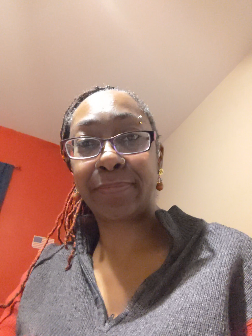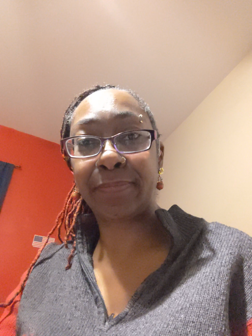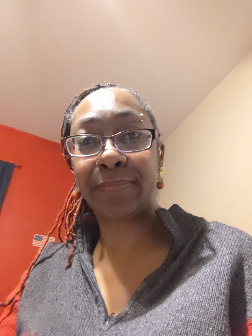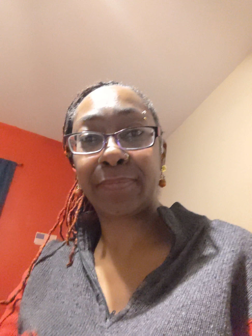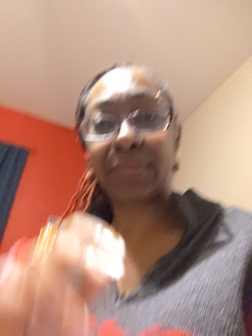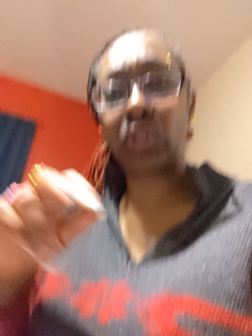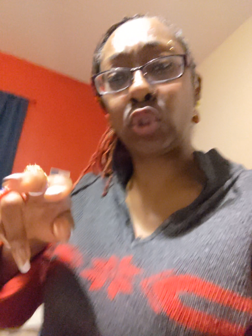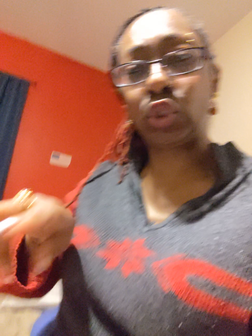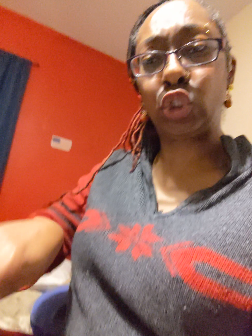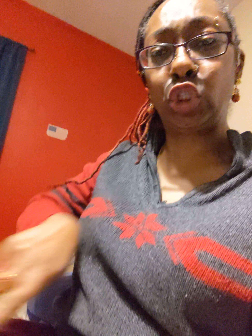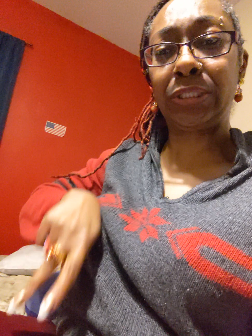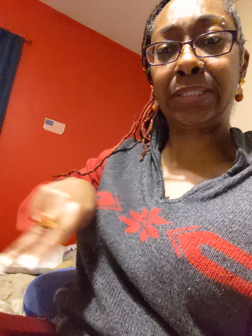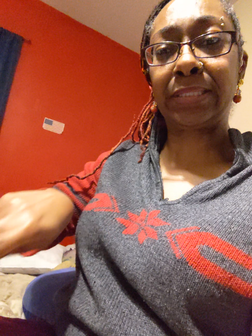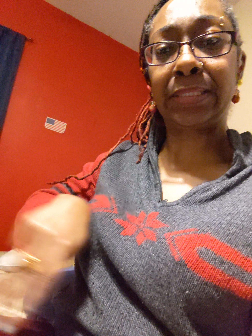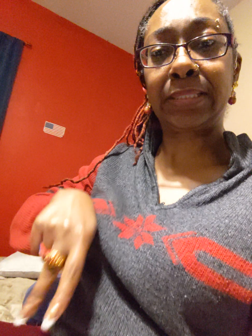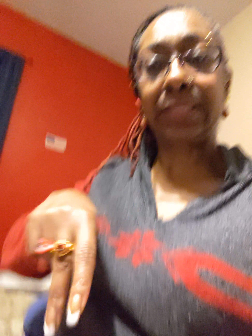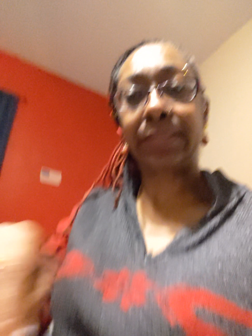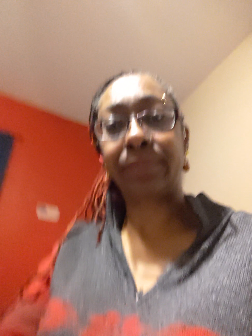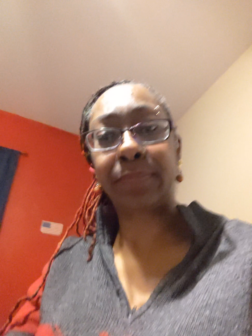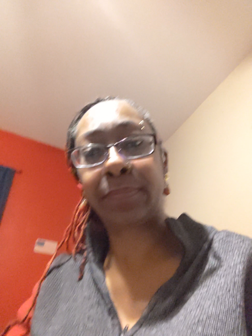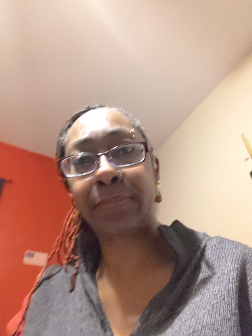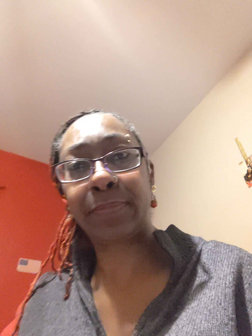jeans